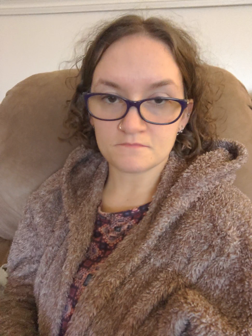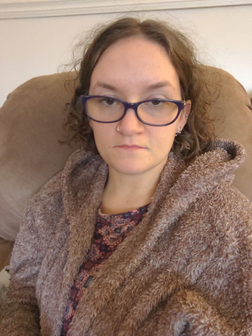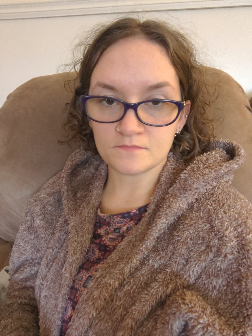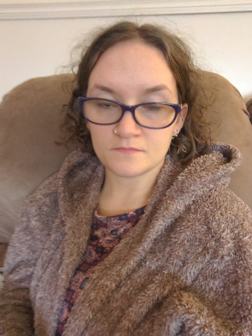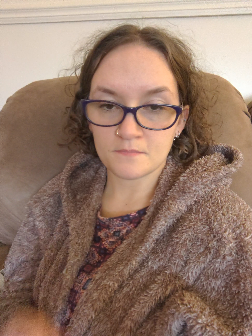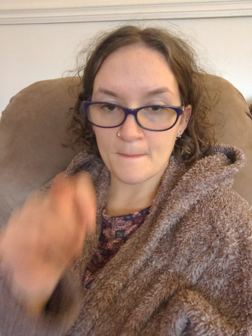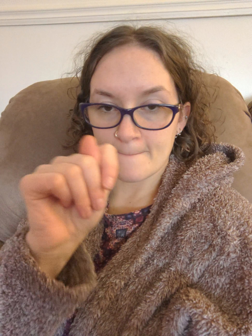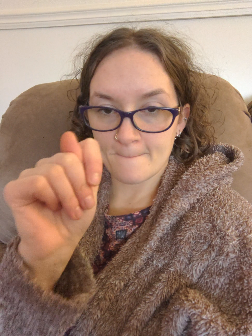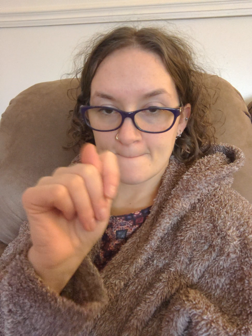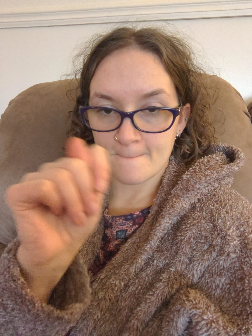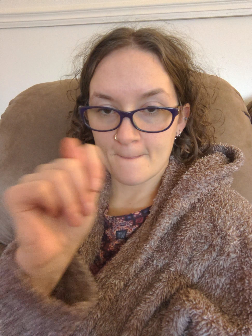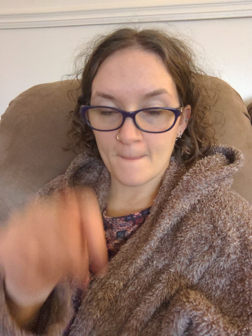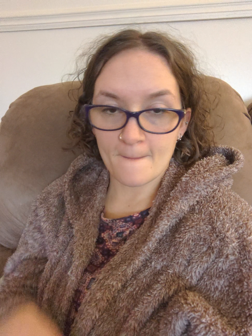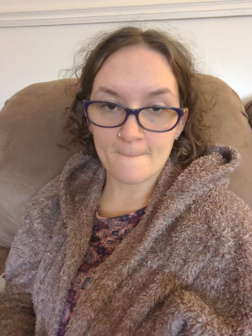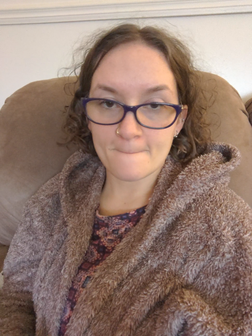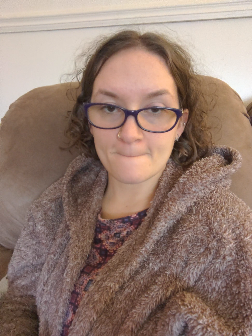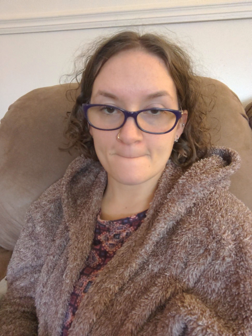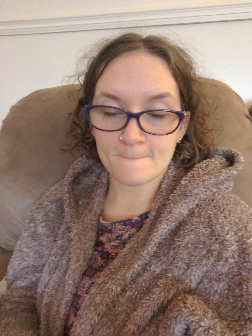potty